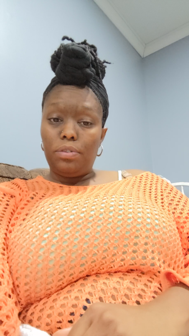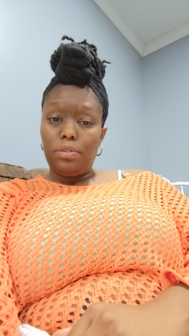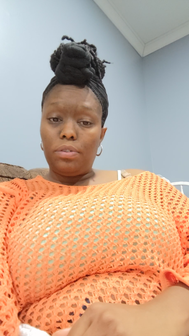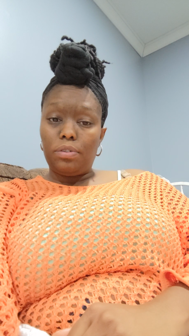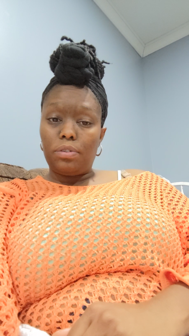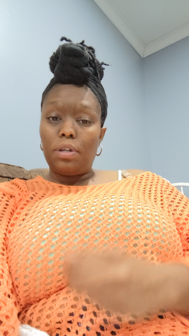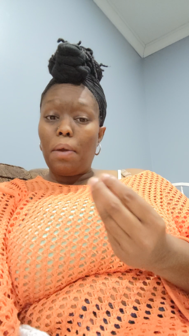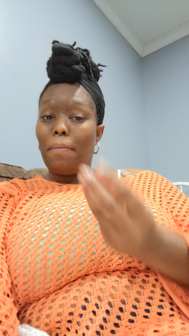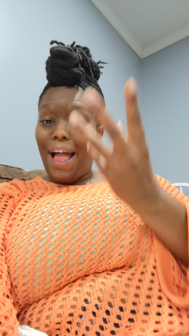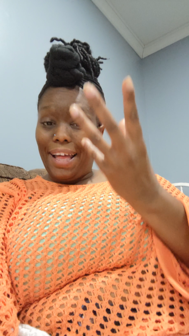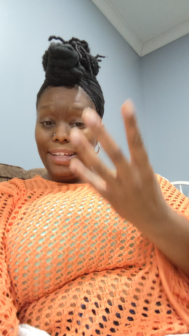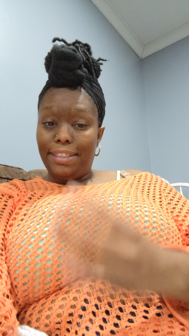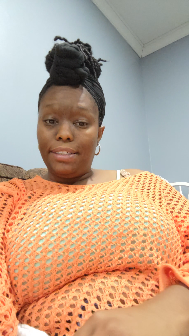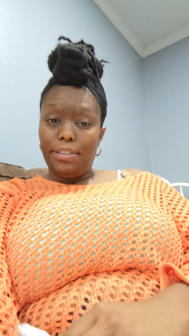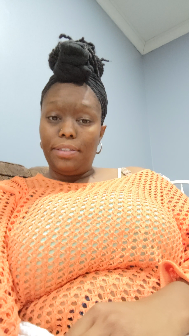plants